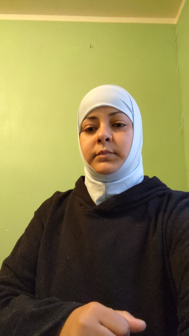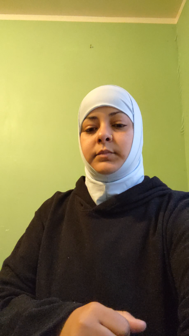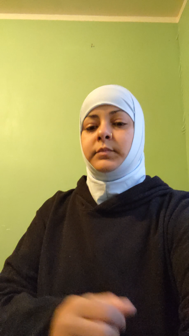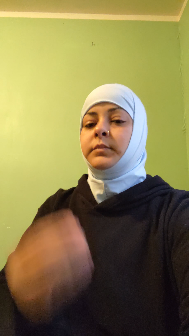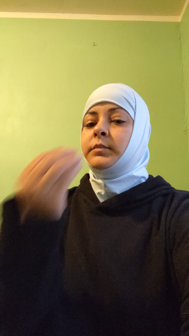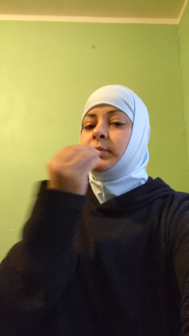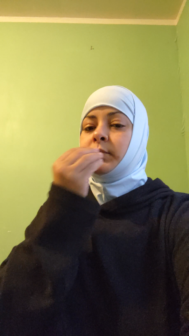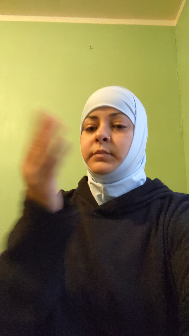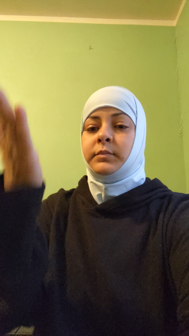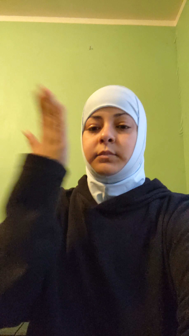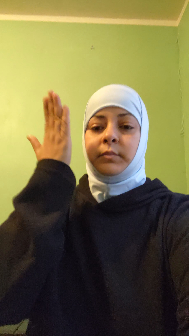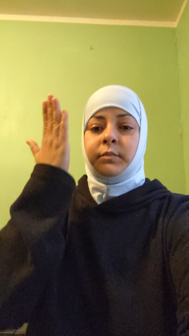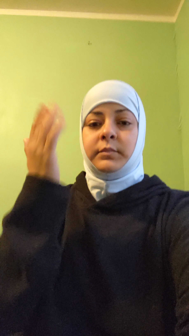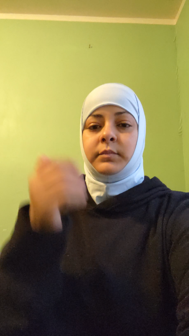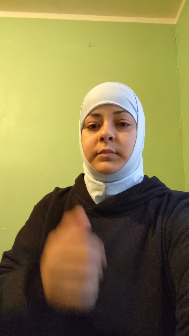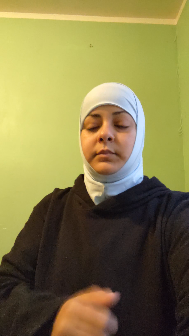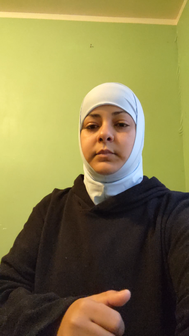breakfast